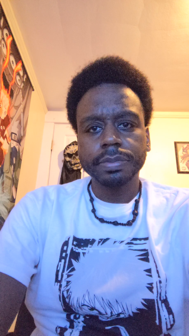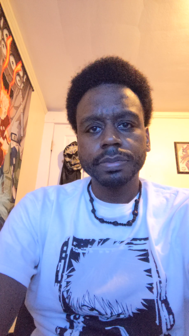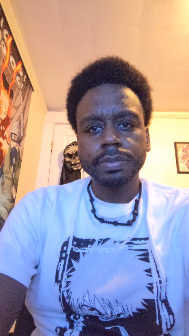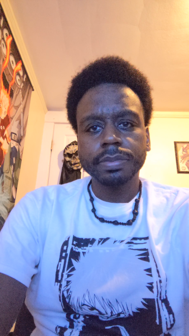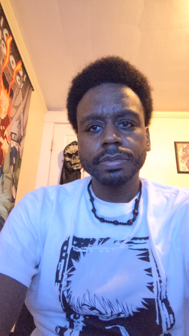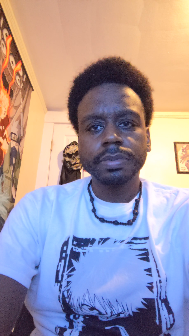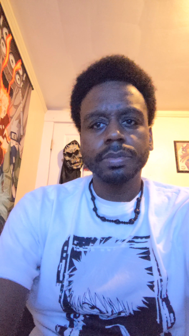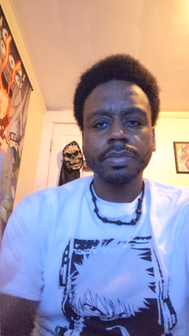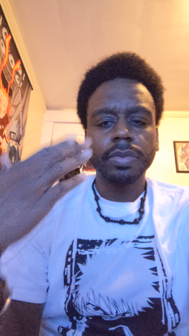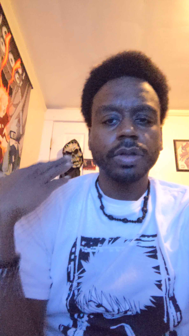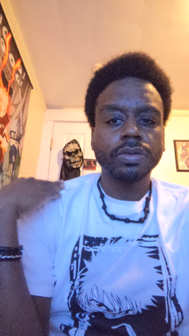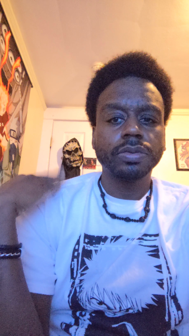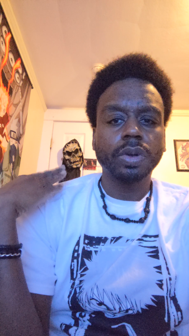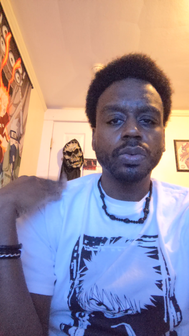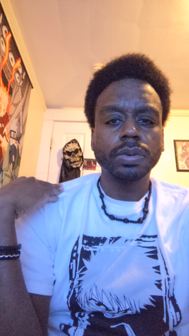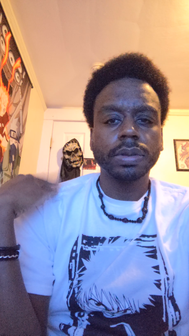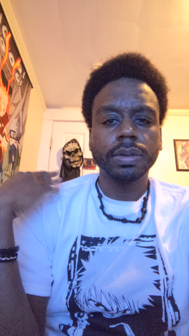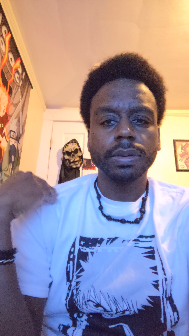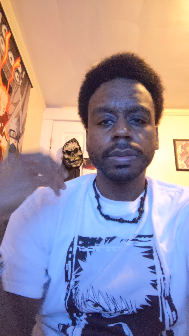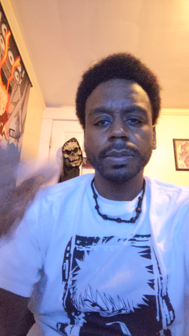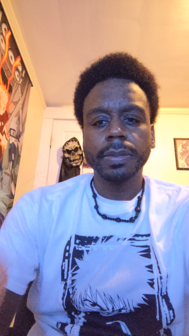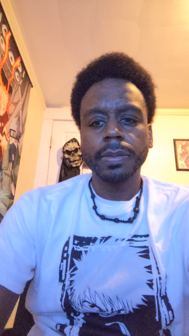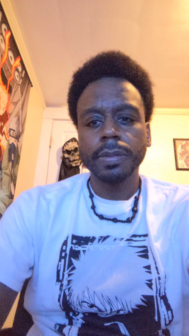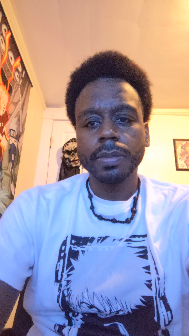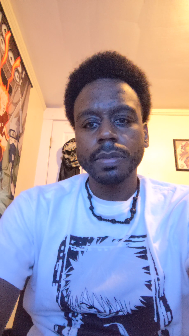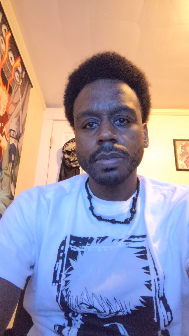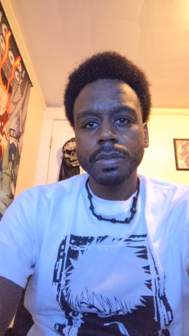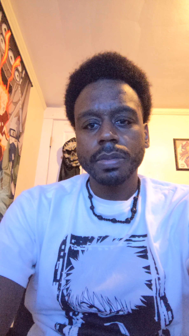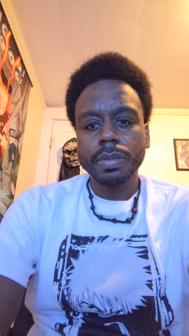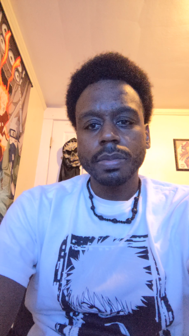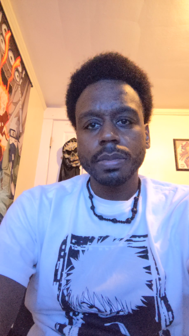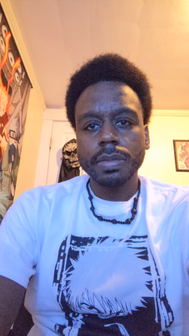shoulder